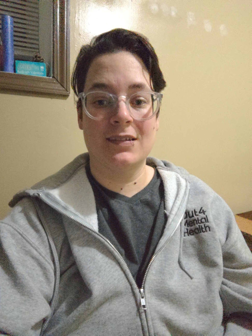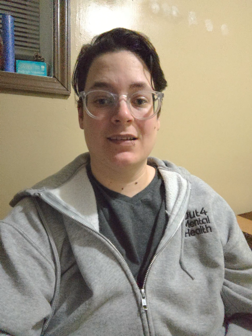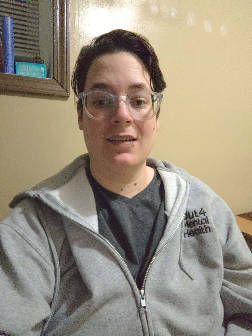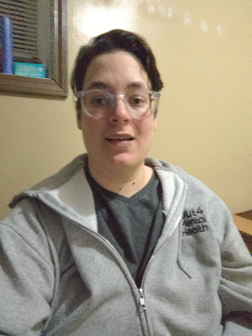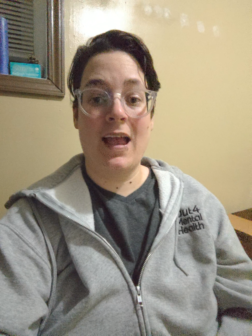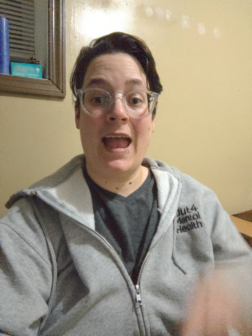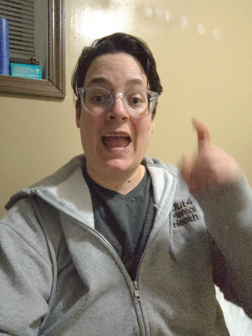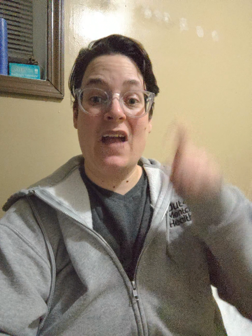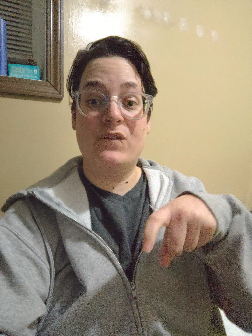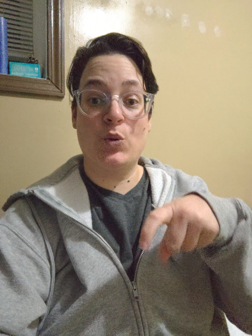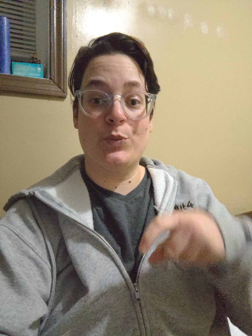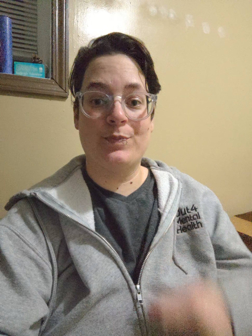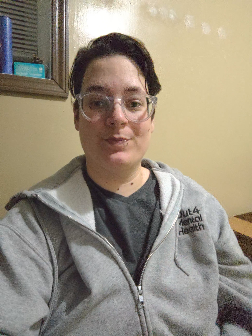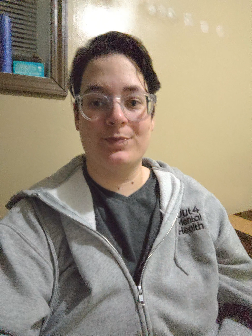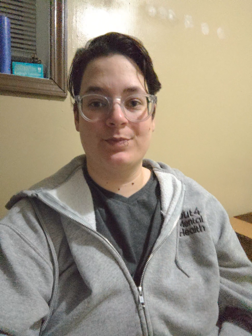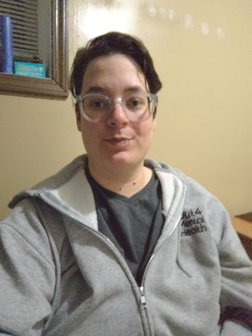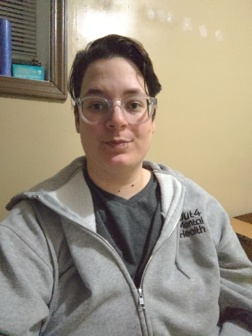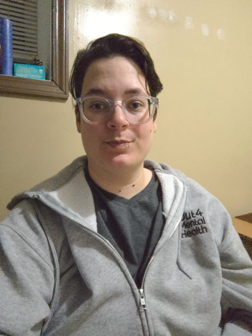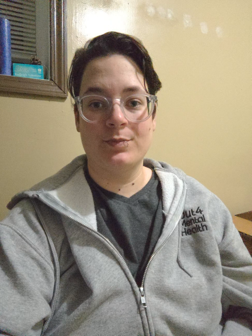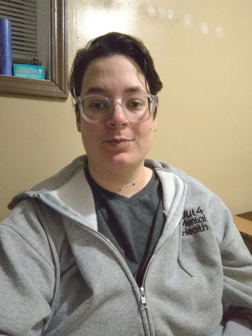have to